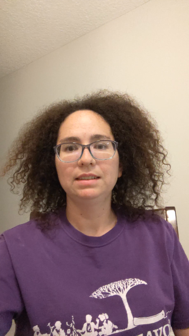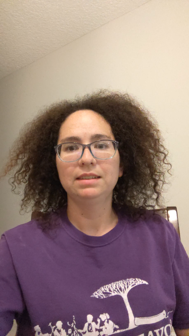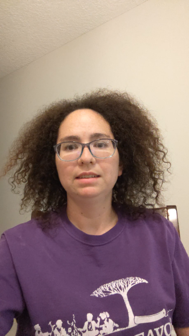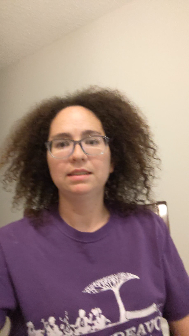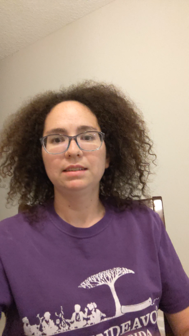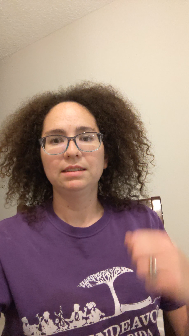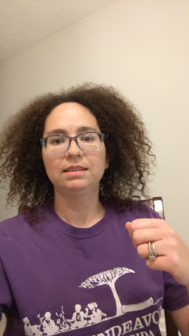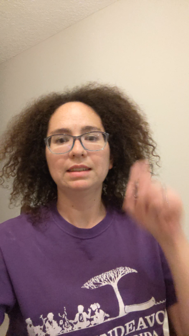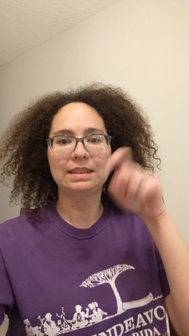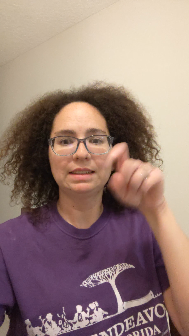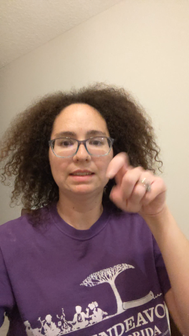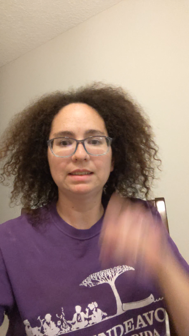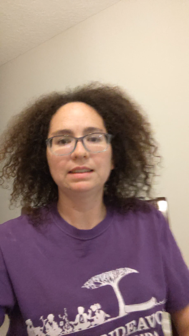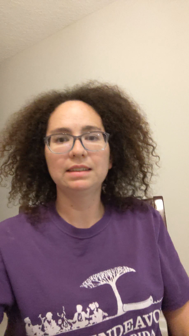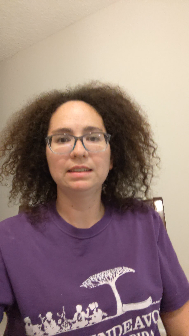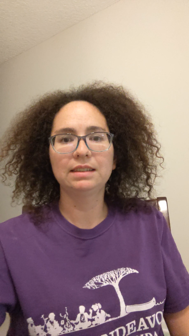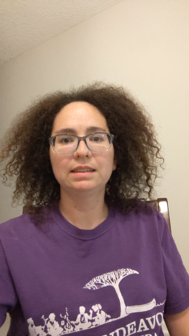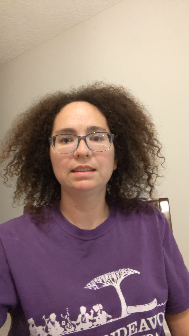should